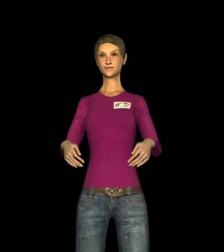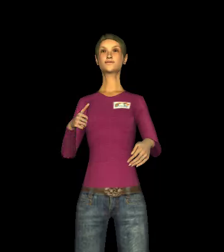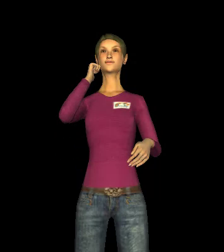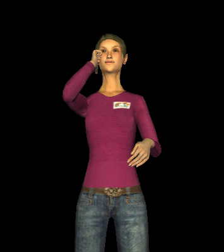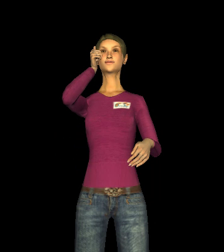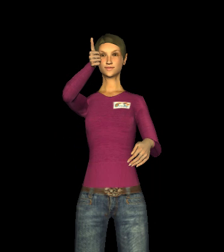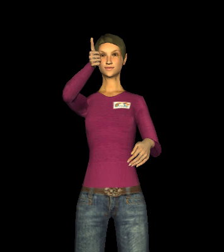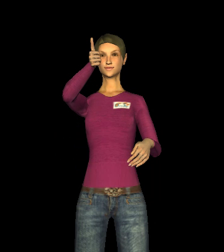غدا